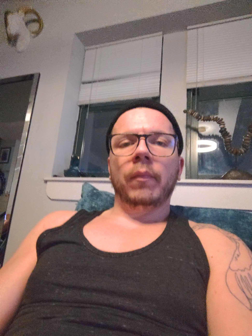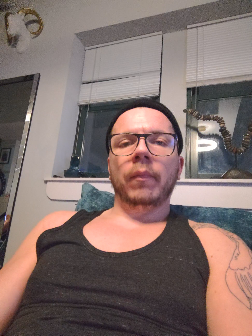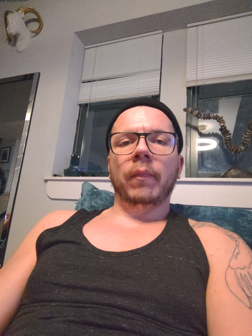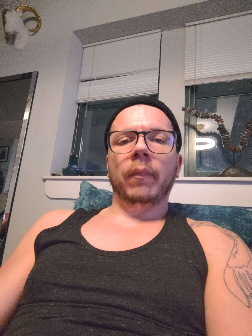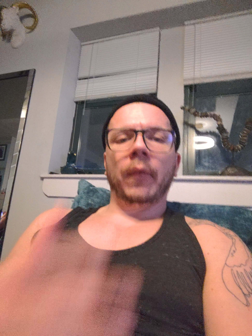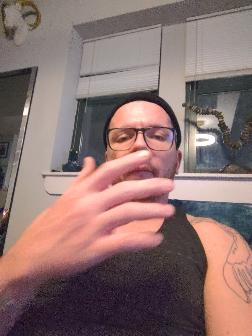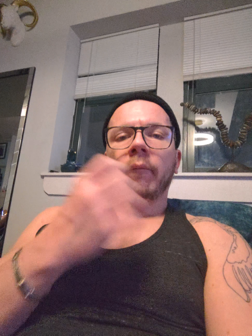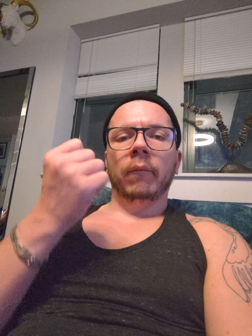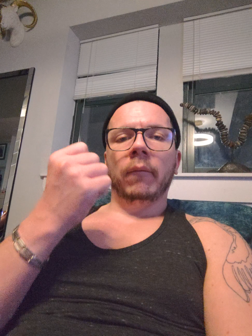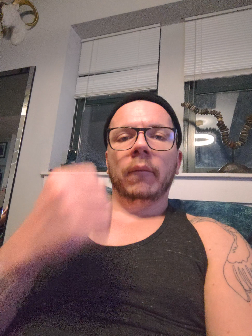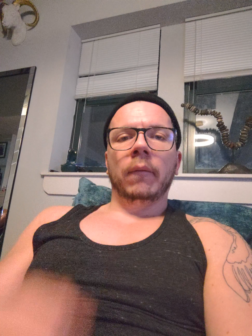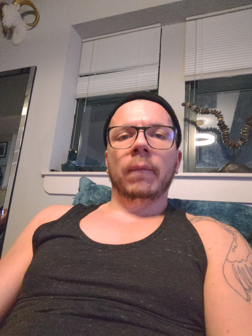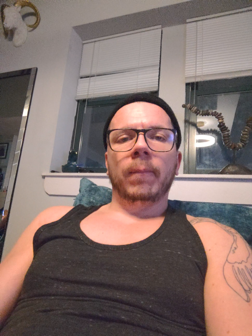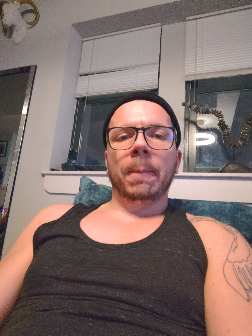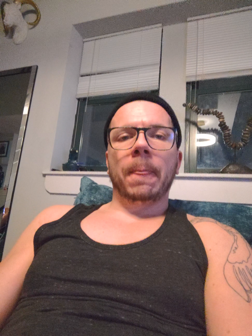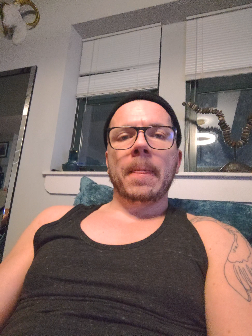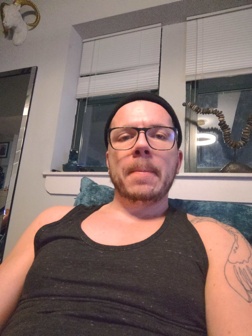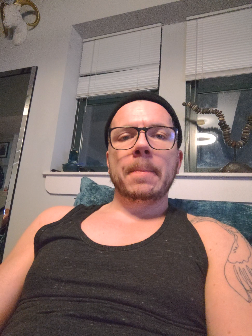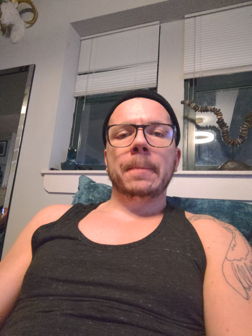fast